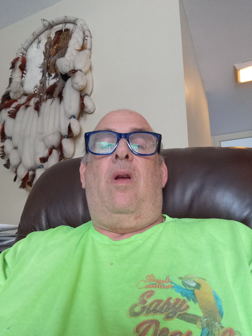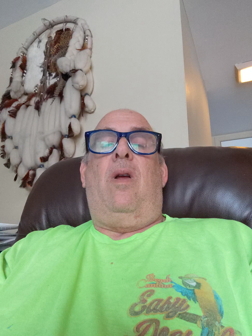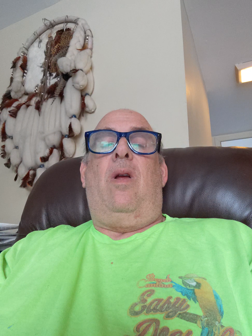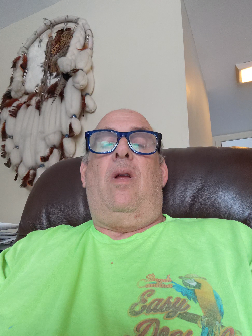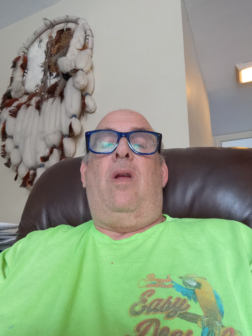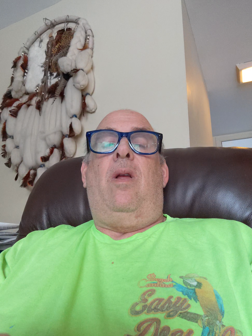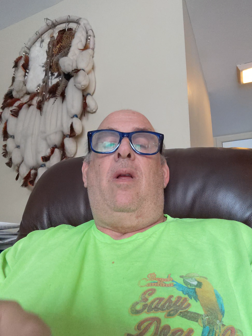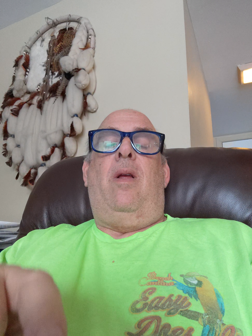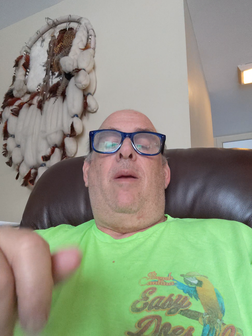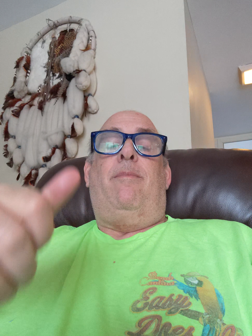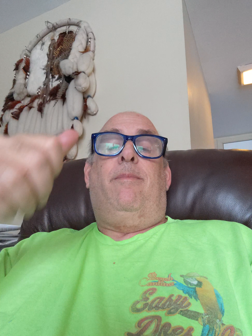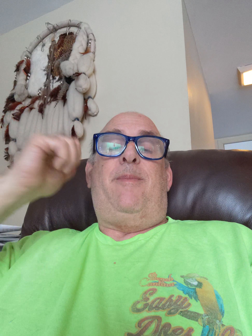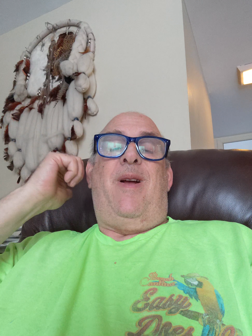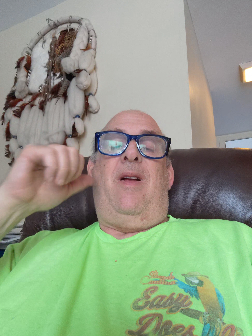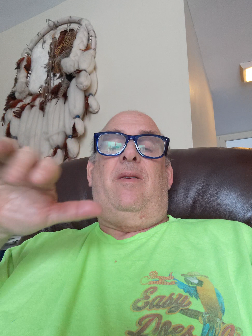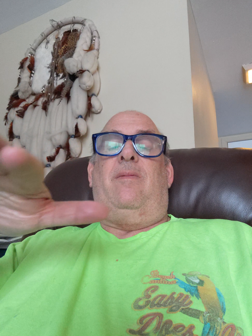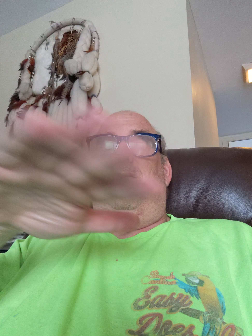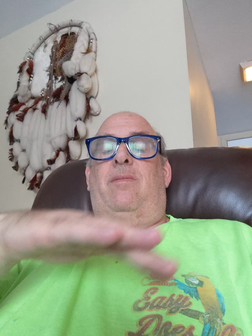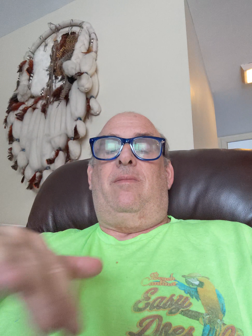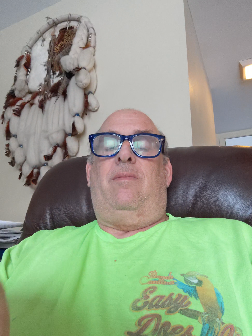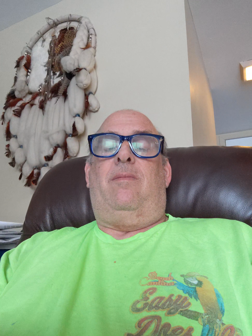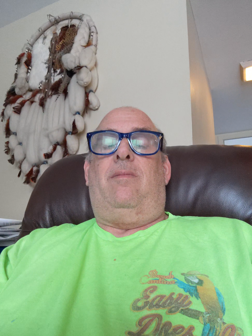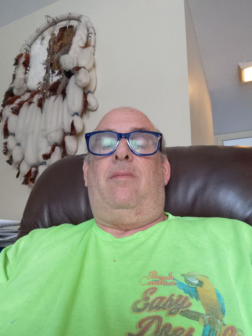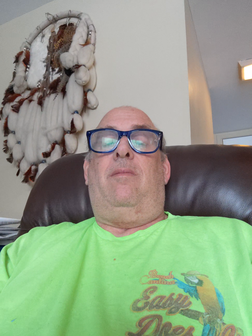backyard